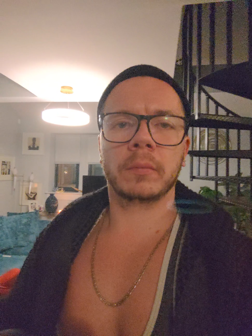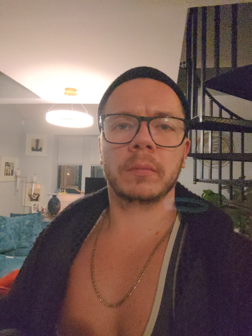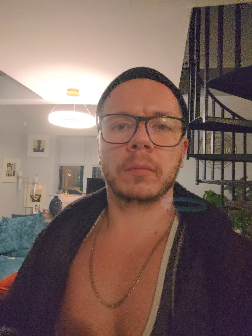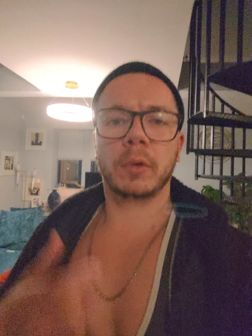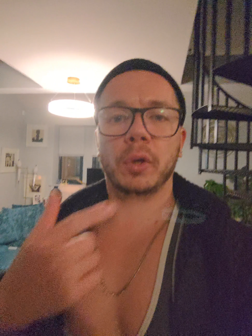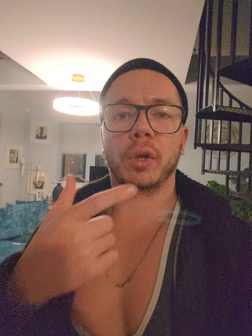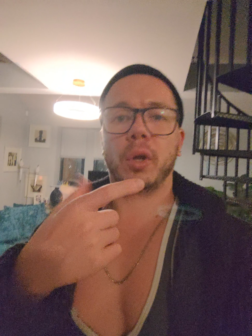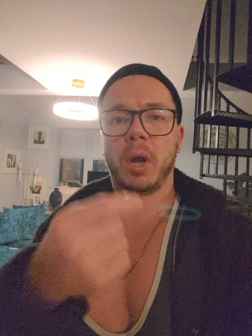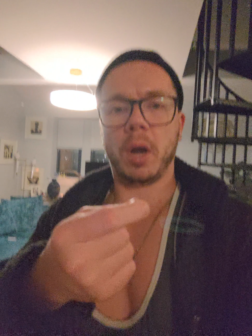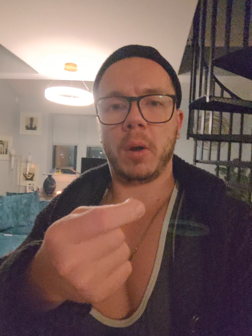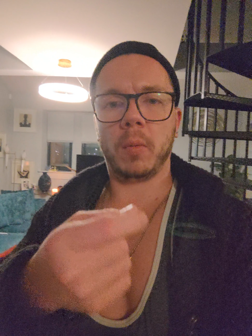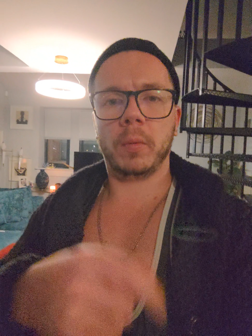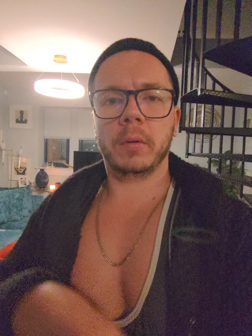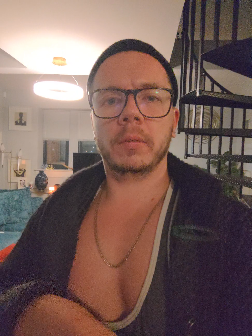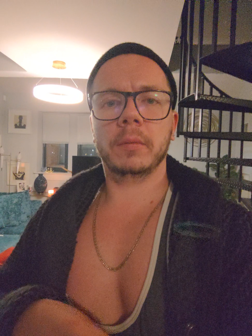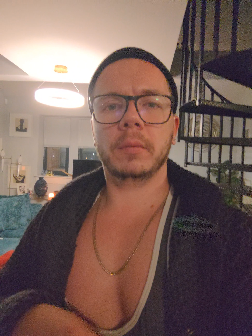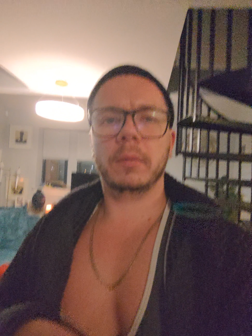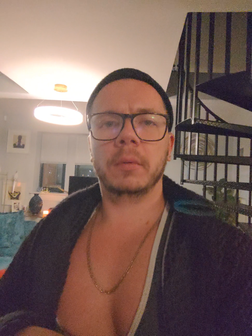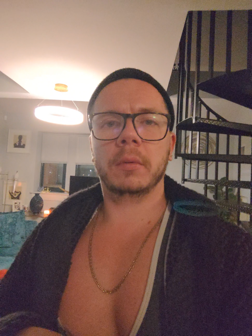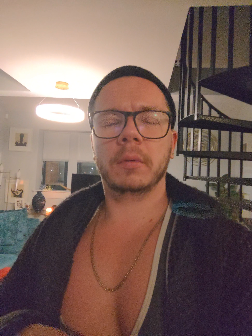go